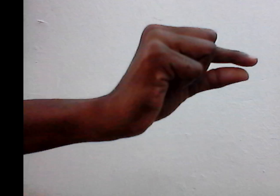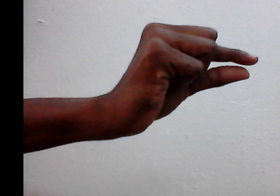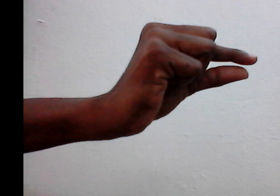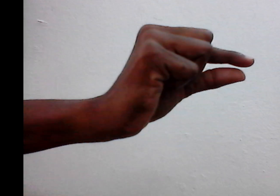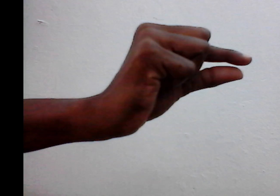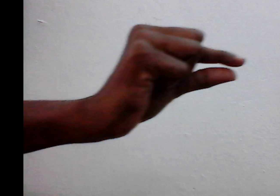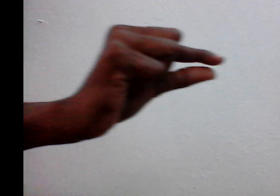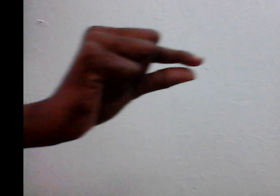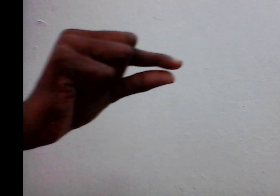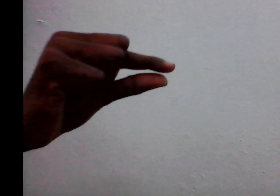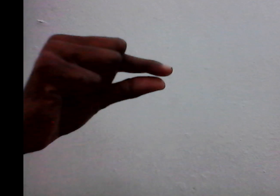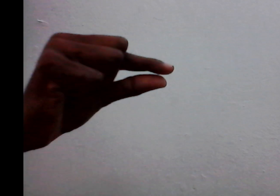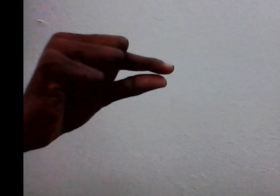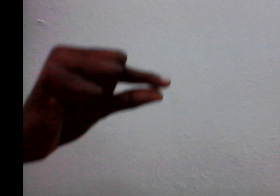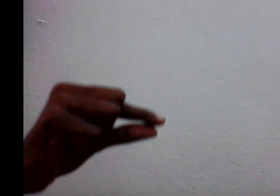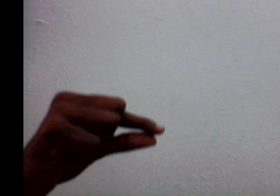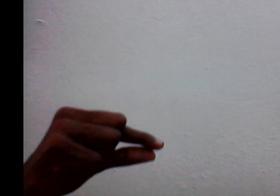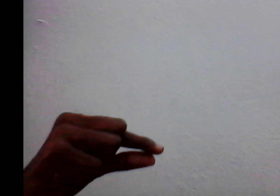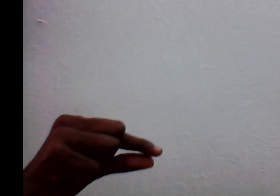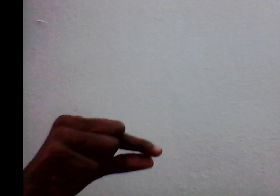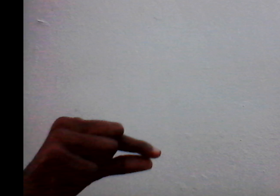ഊ